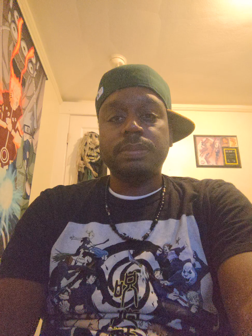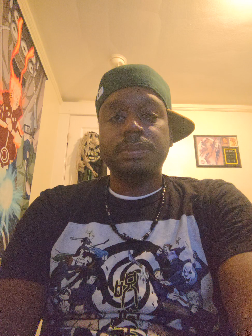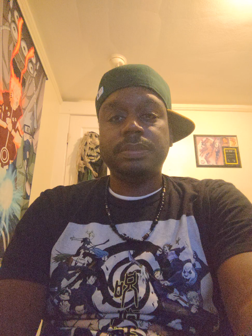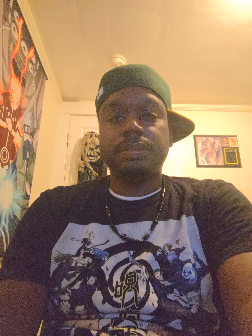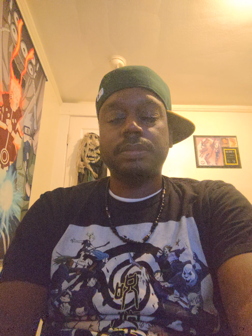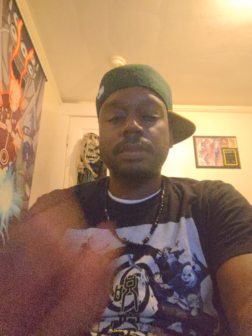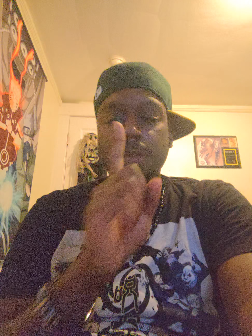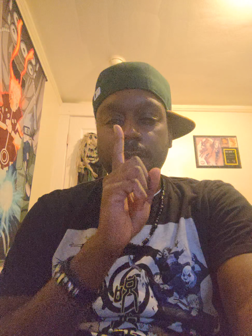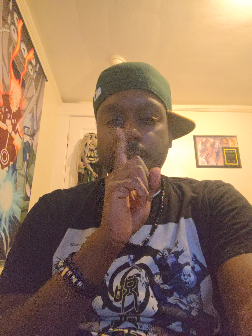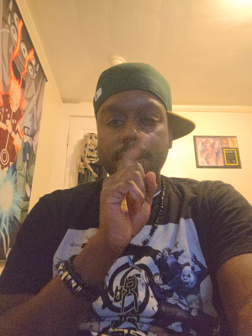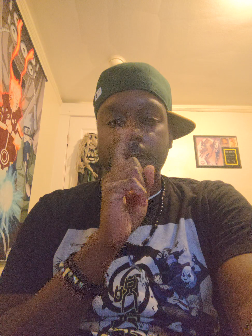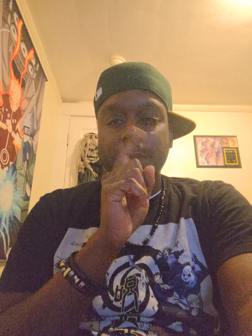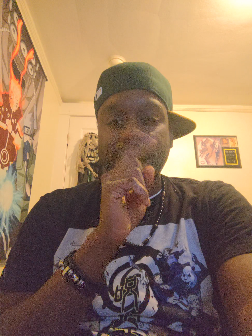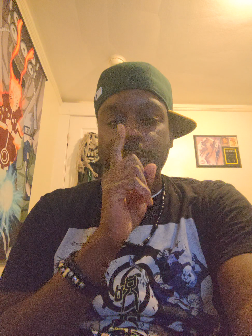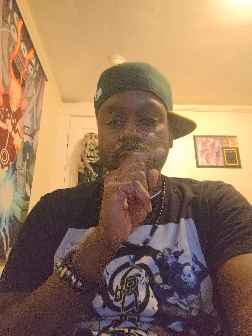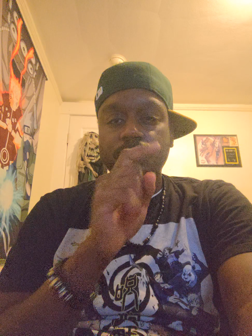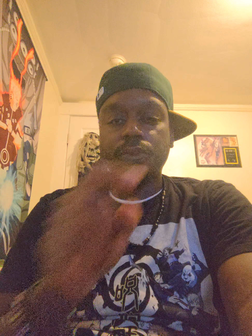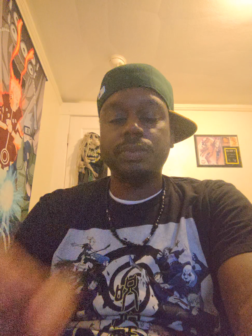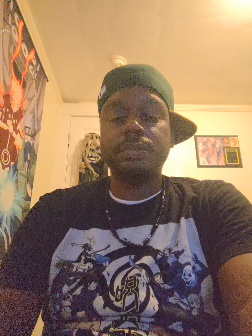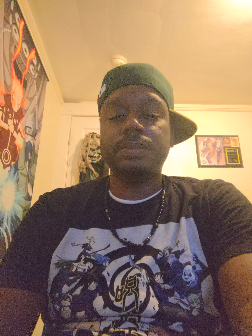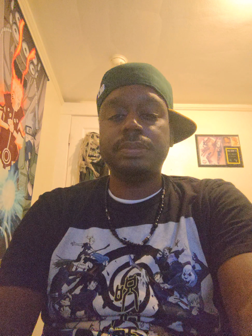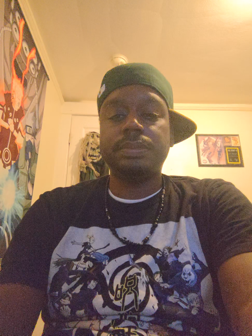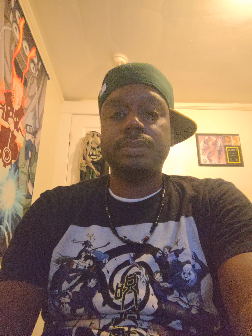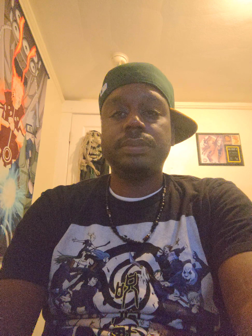mouse